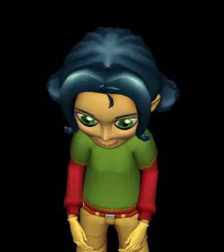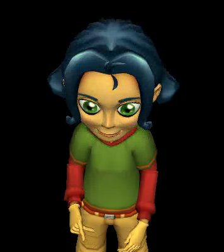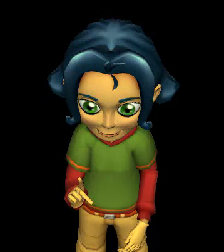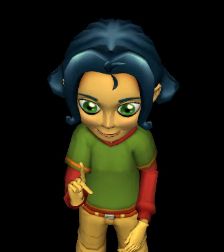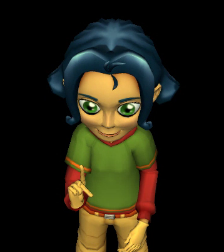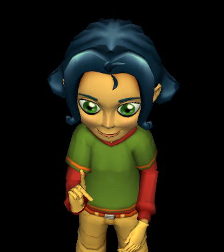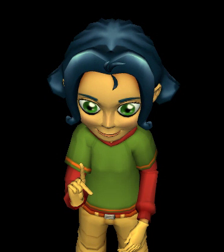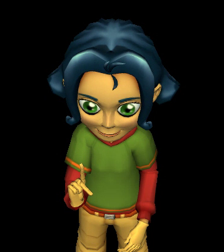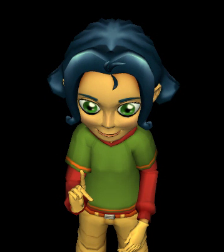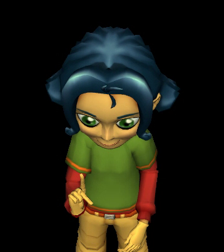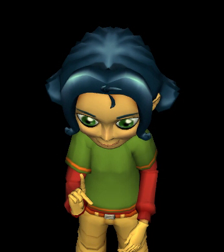كيلوجرامات